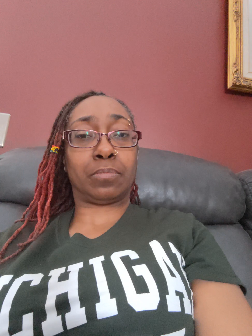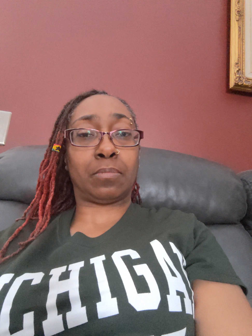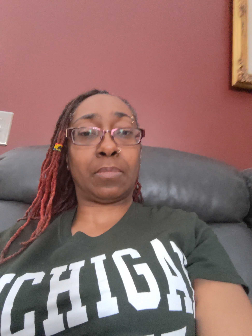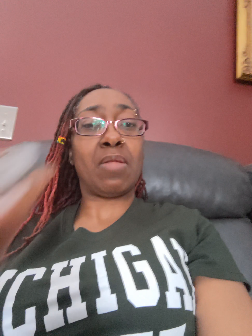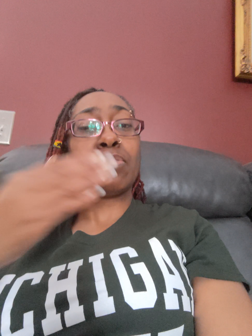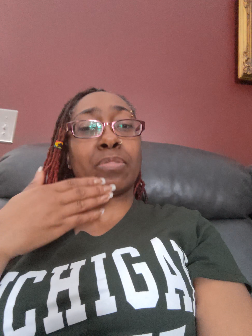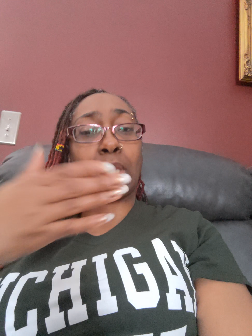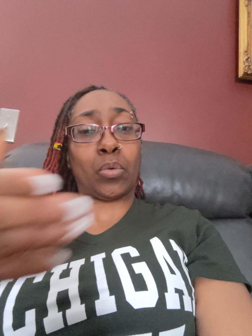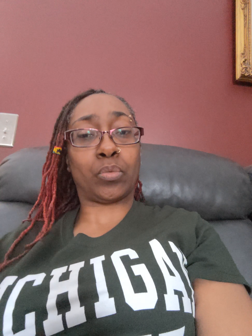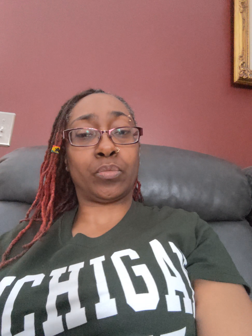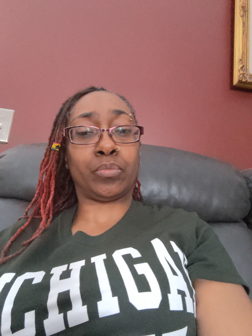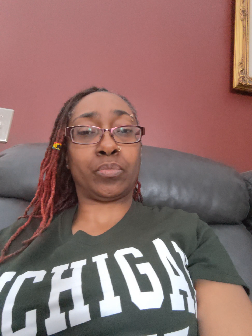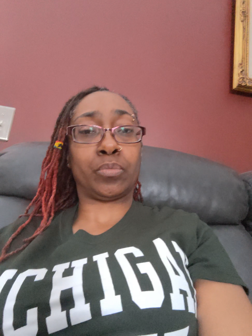thank you